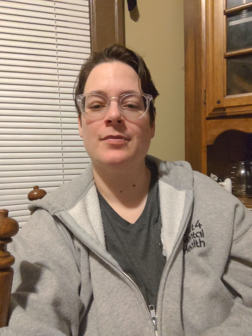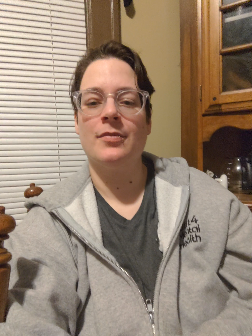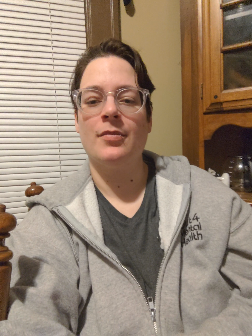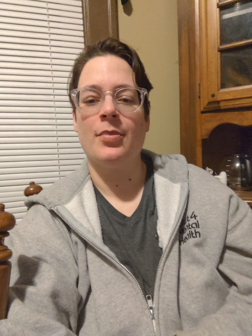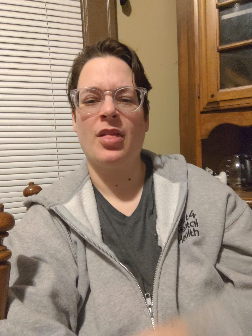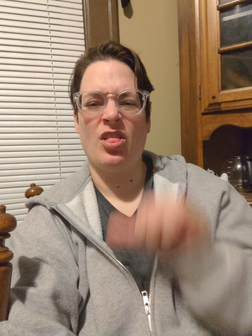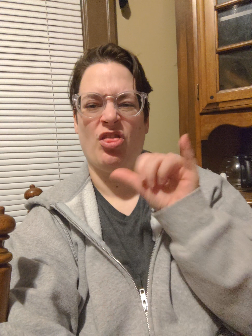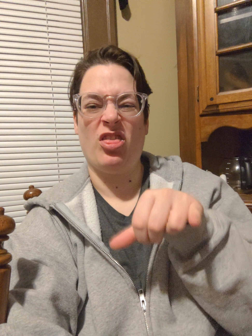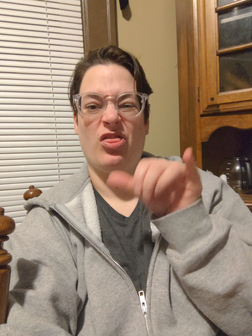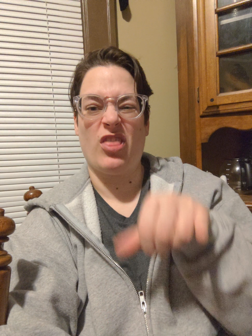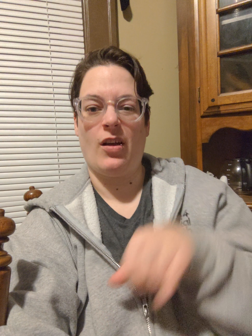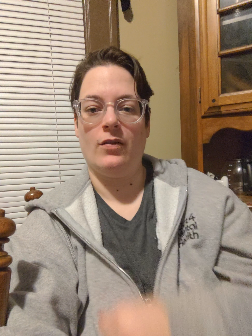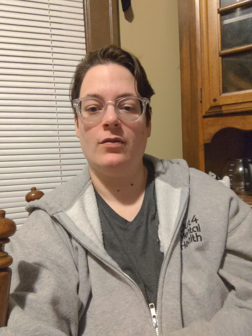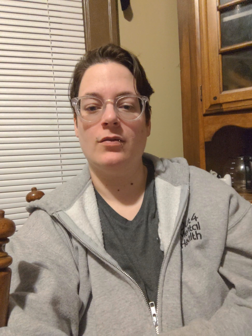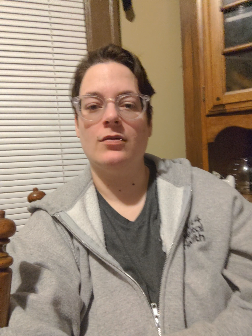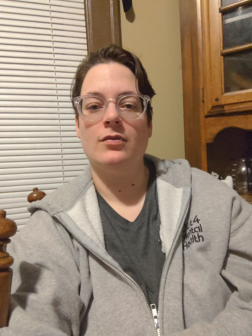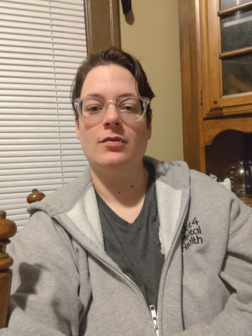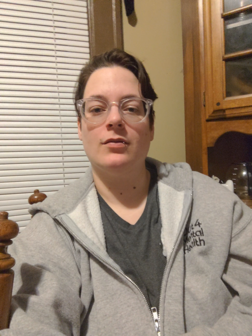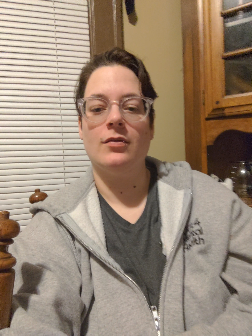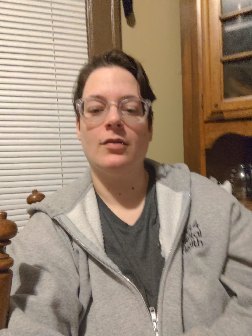that